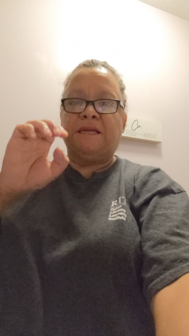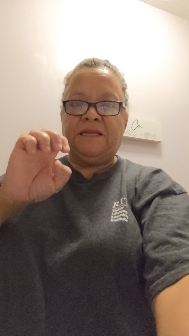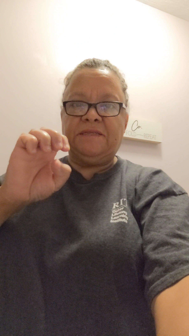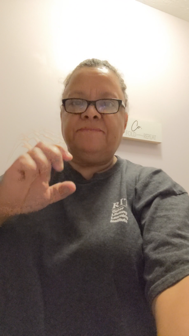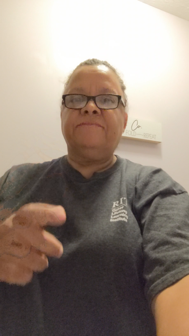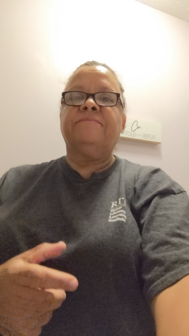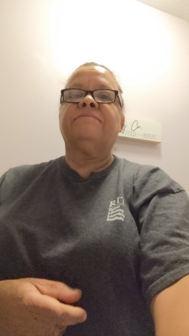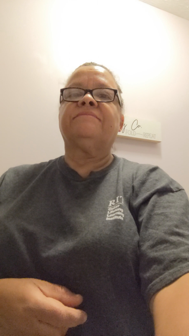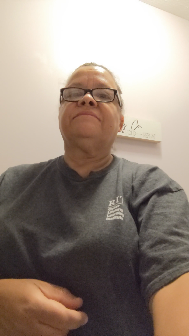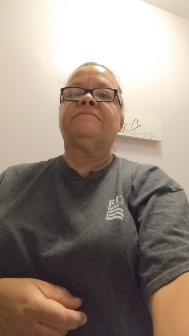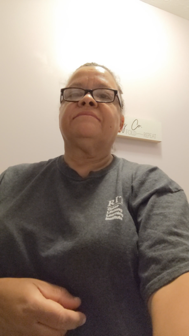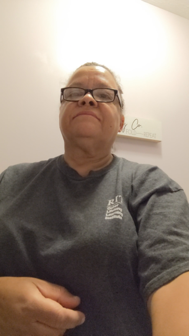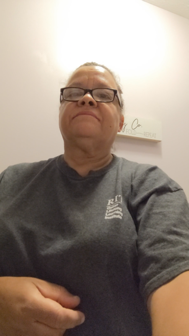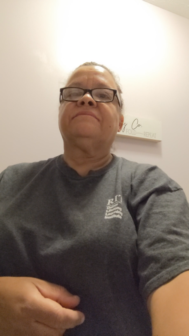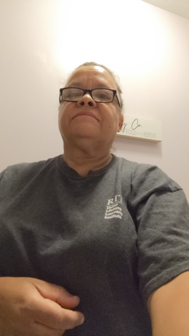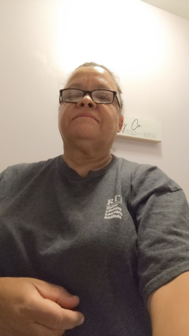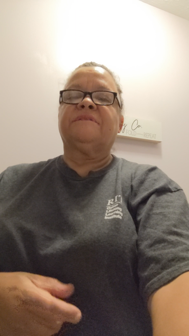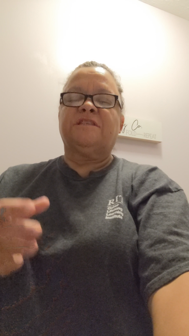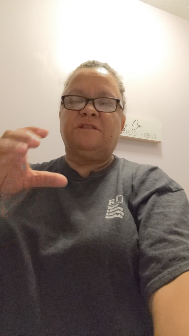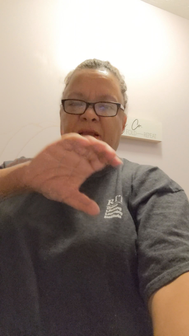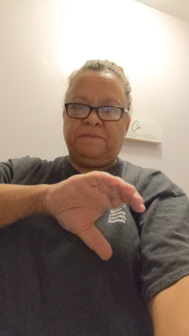dump